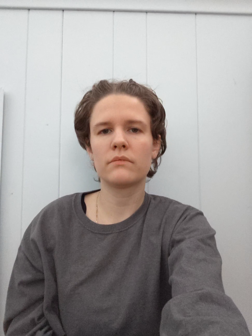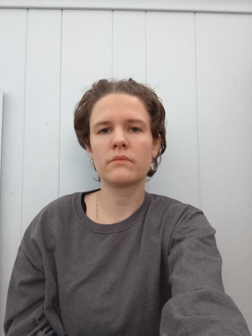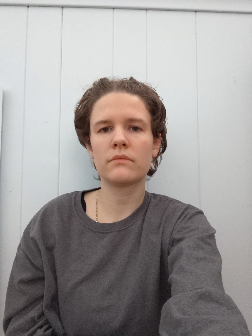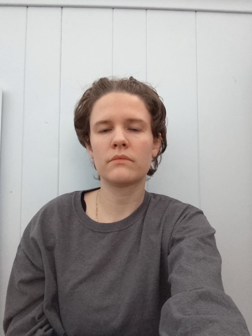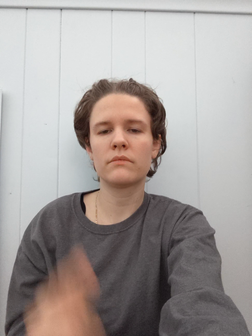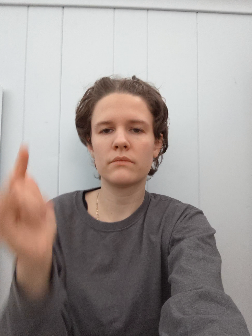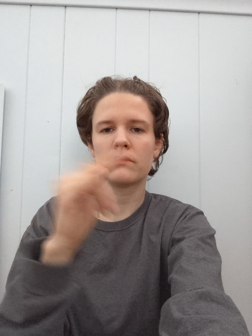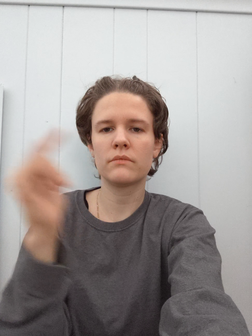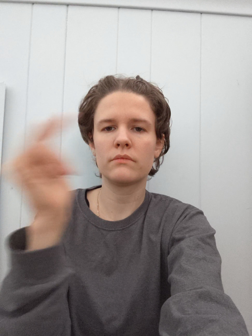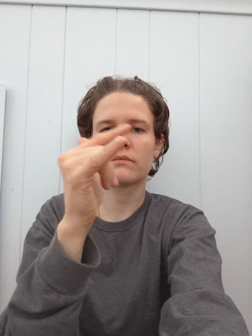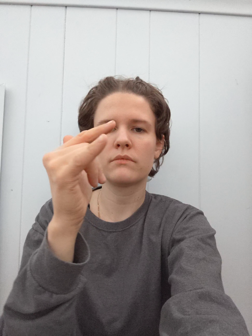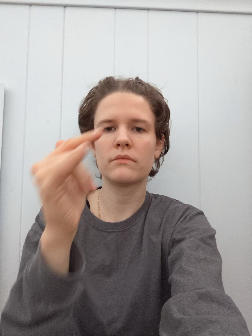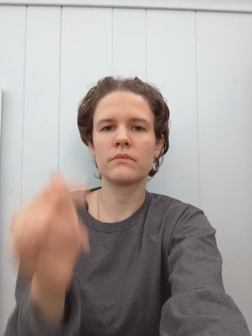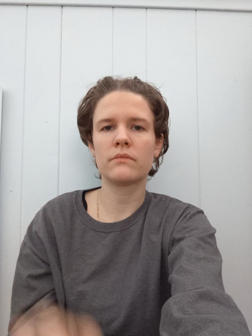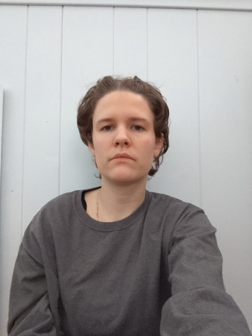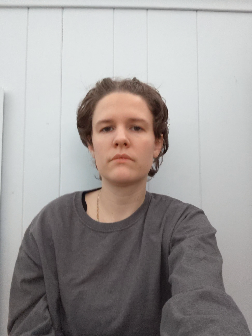airplane